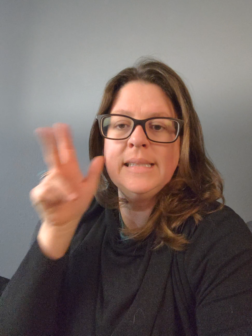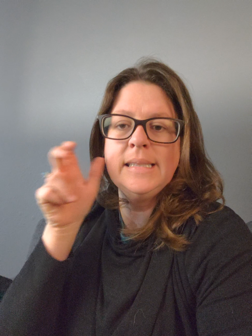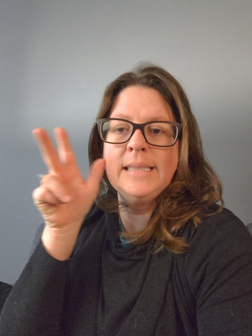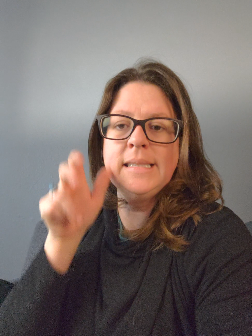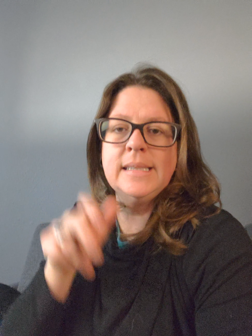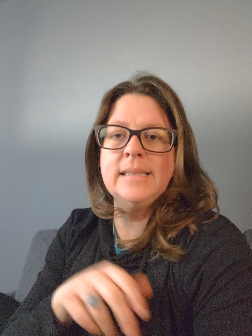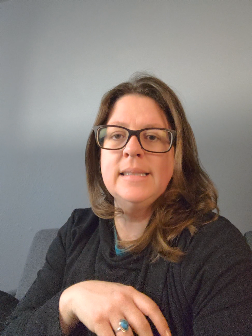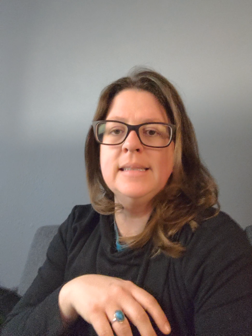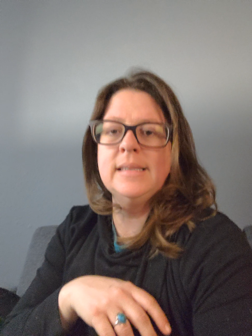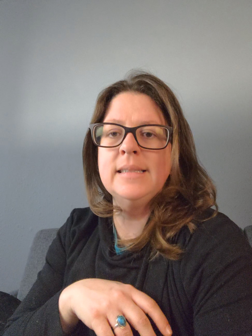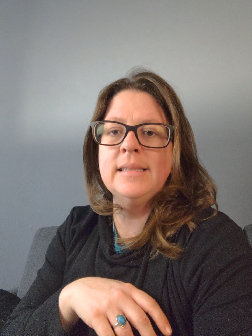listen